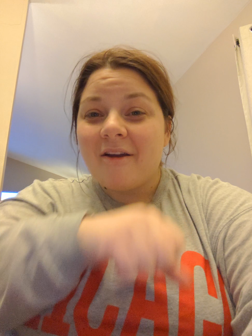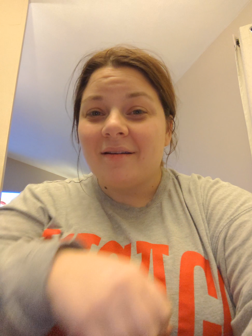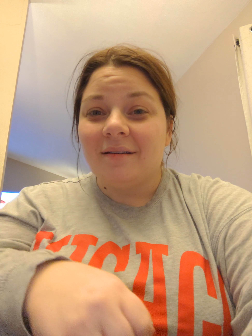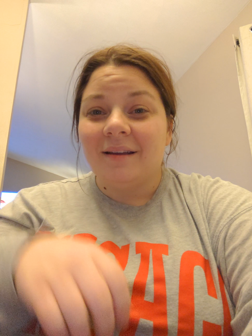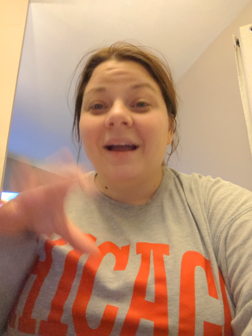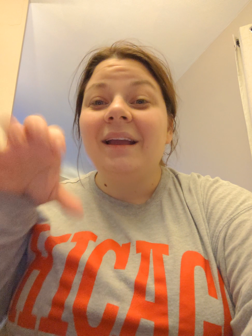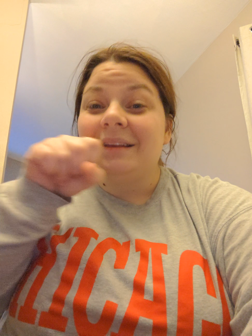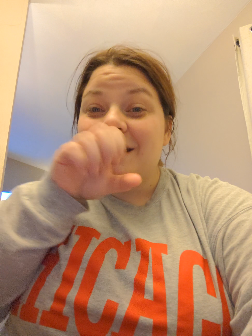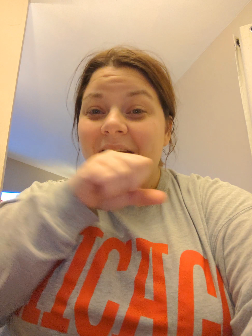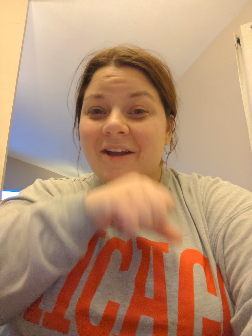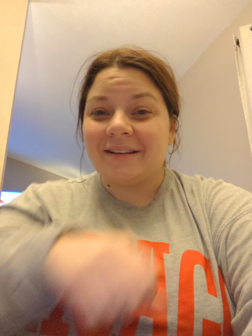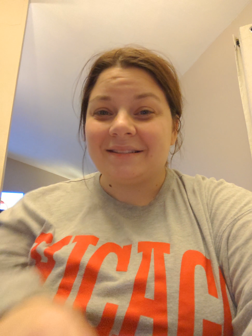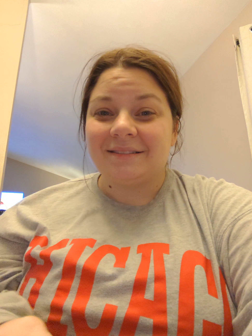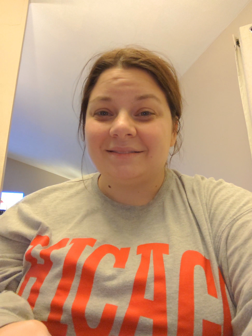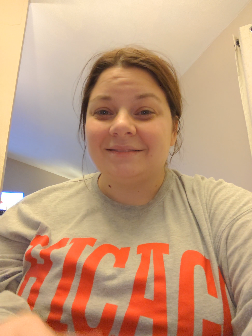carrot